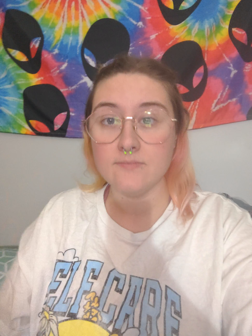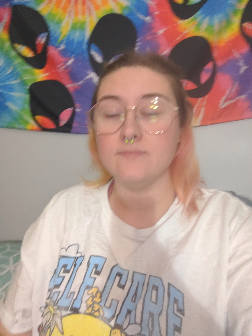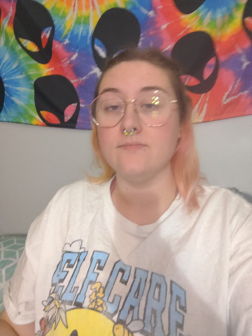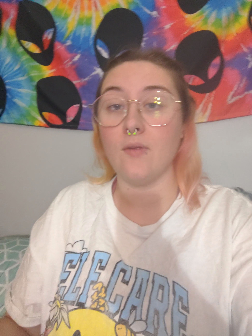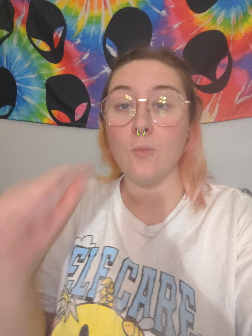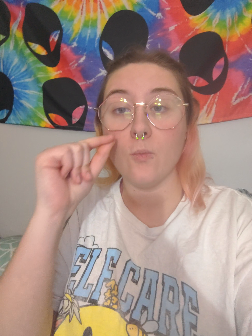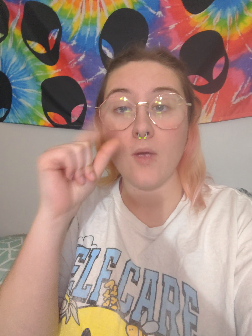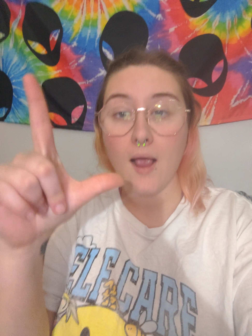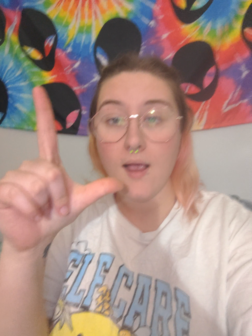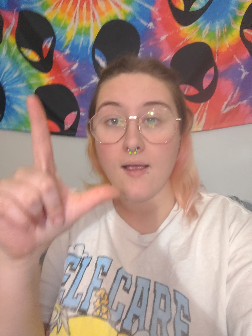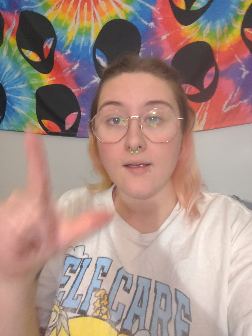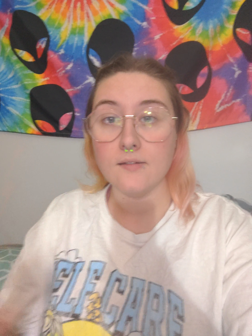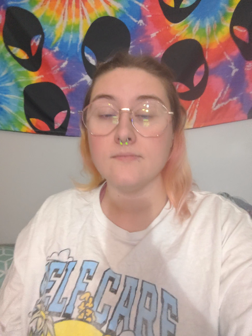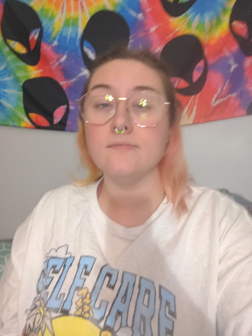wake